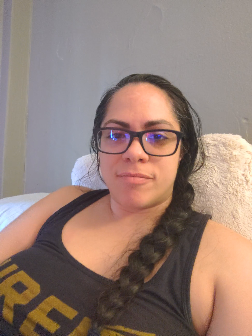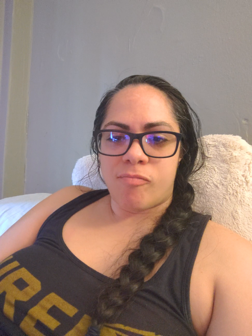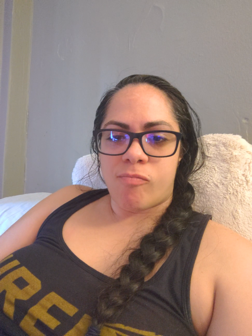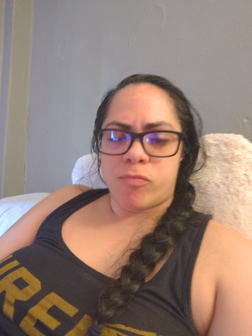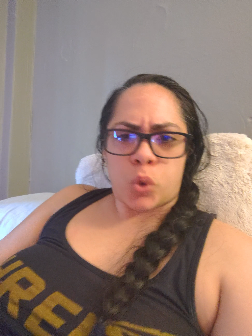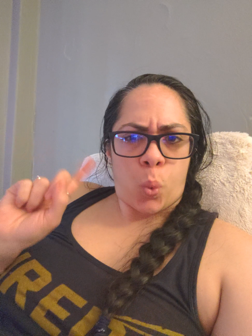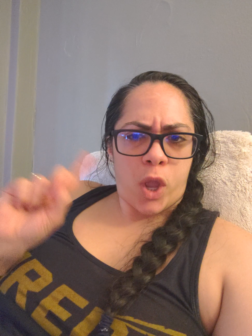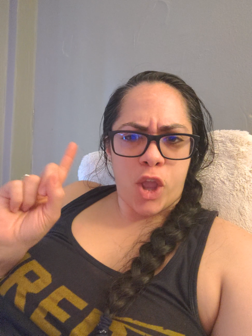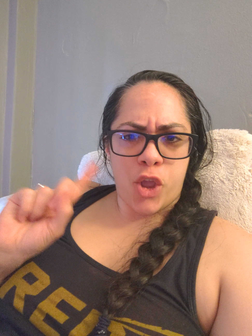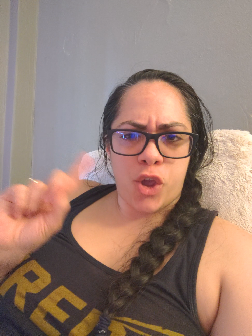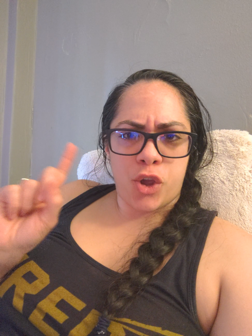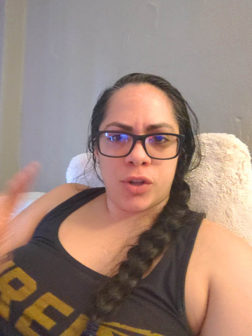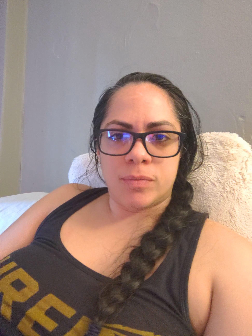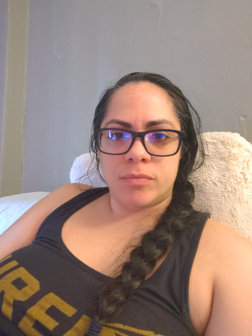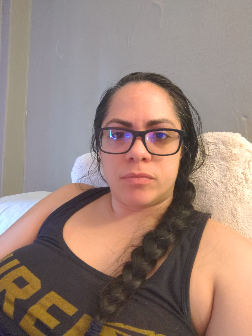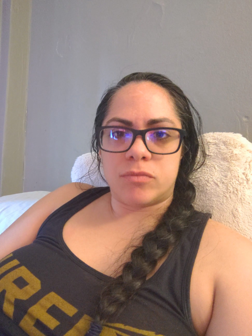where